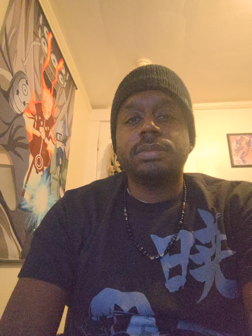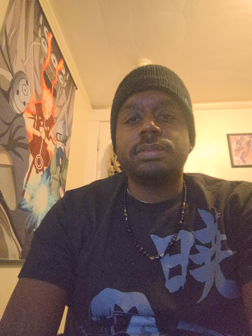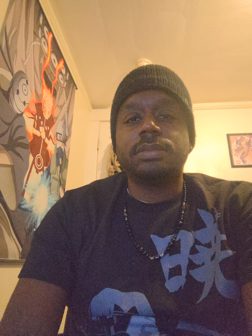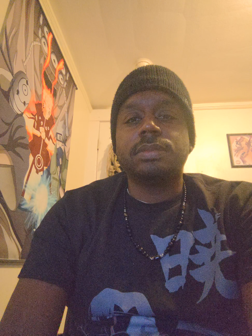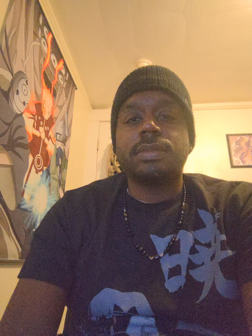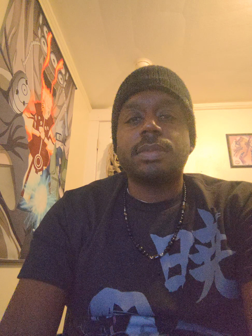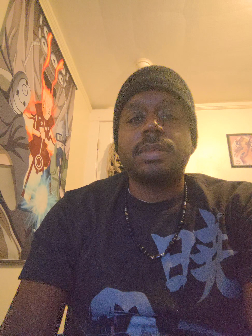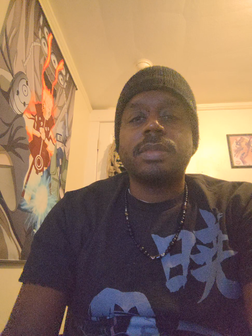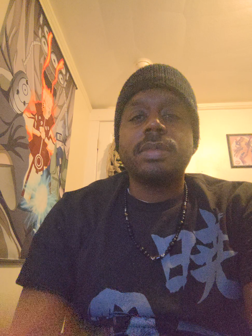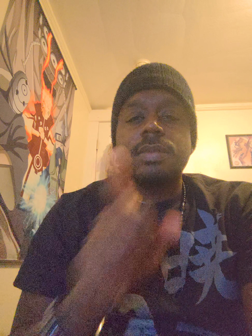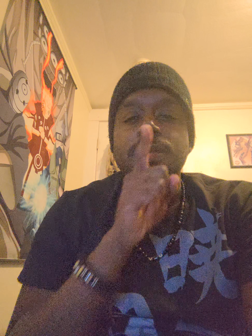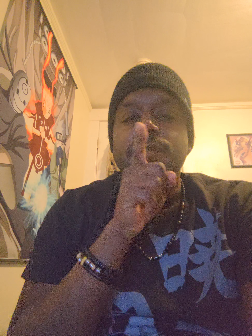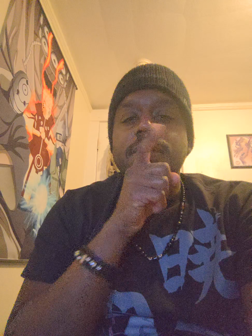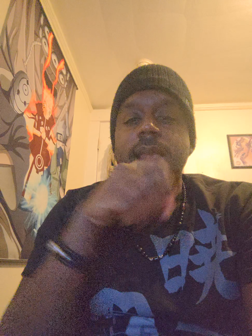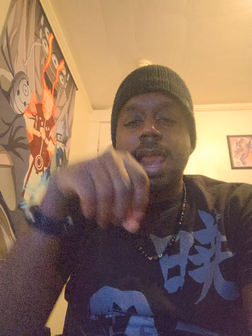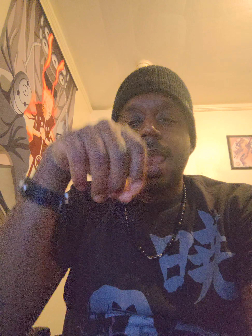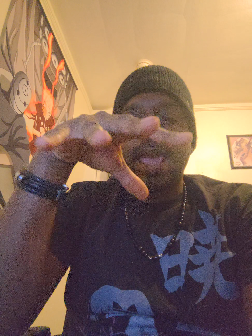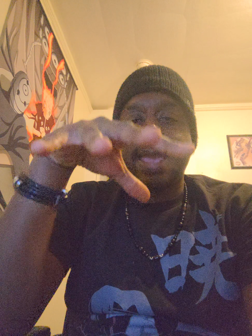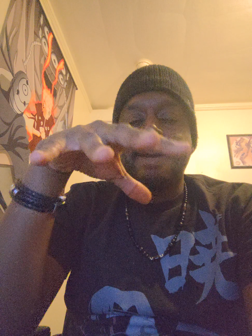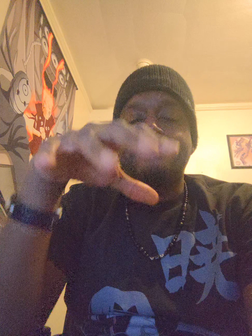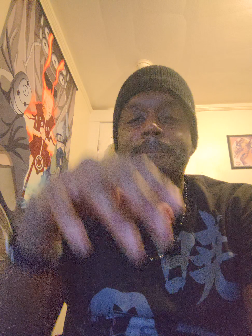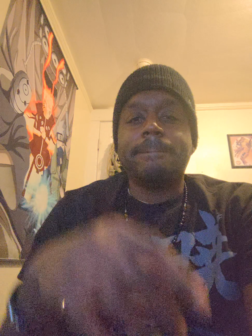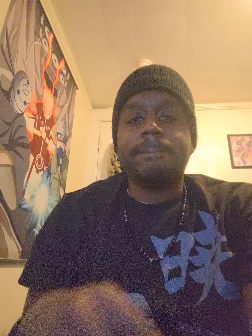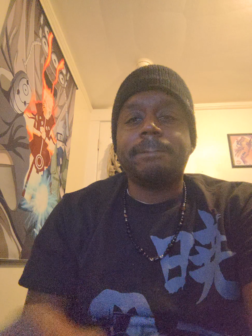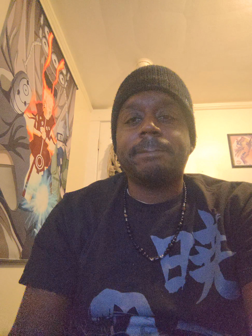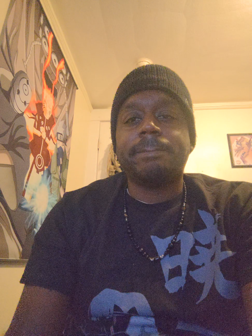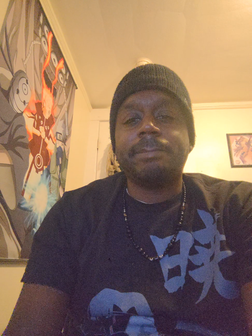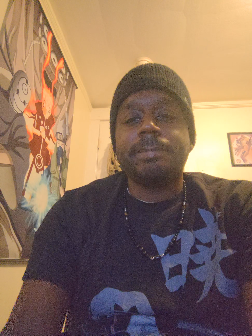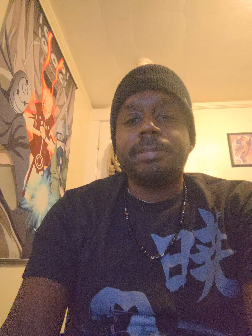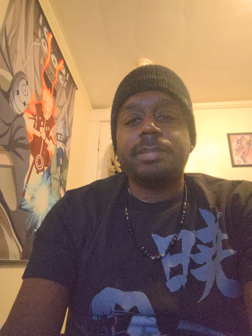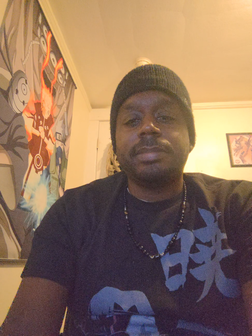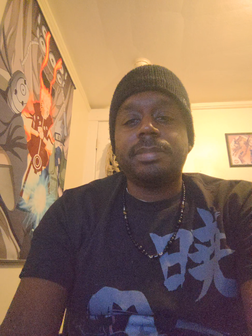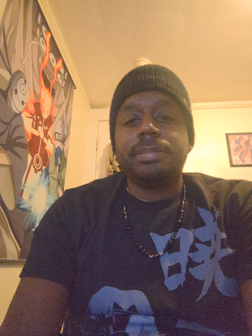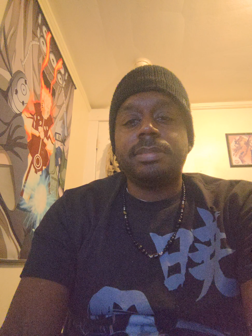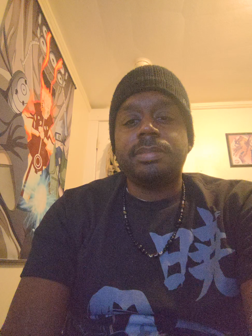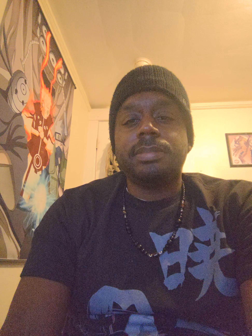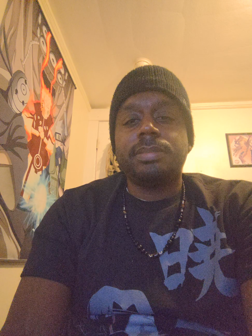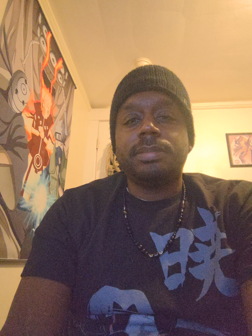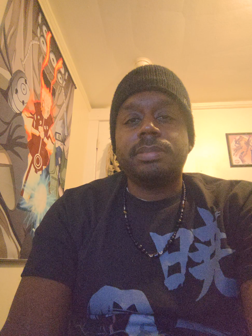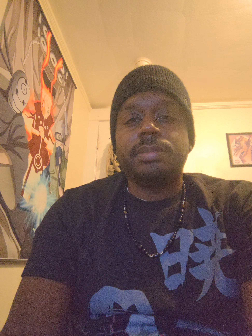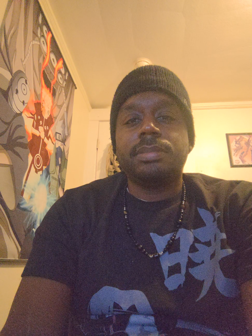lamp